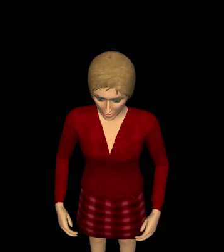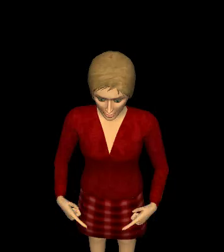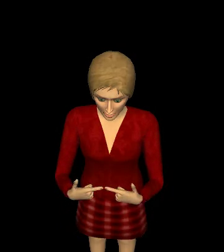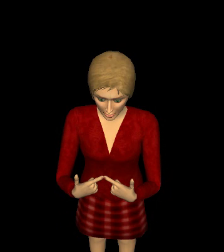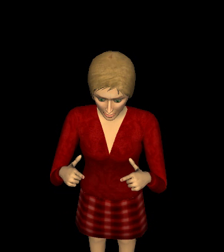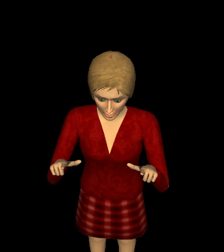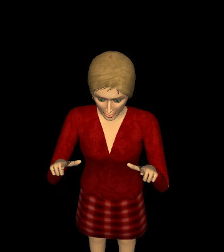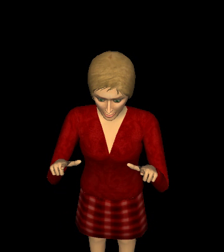حر